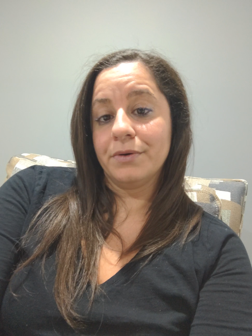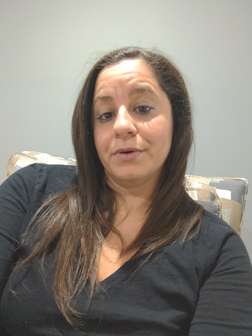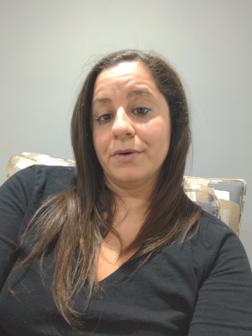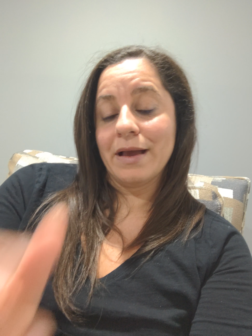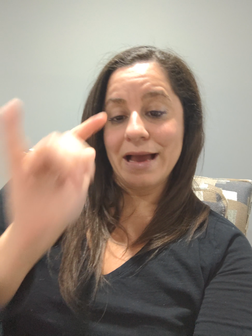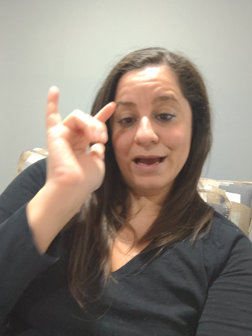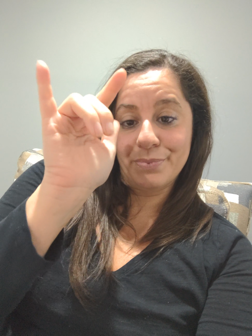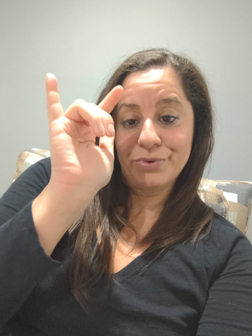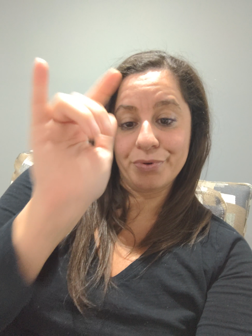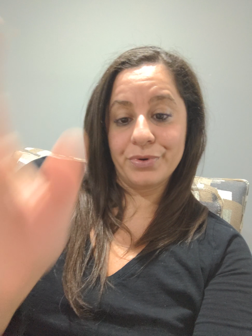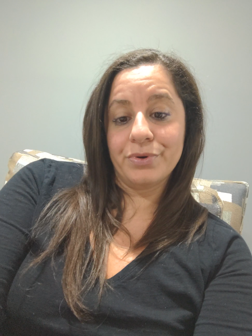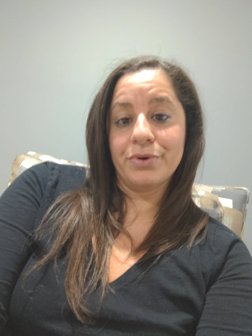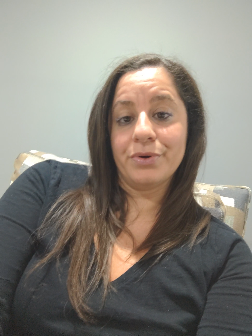airplane